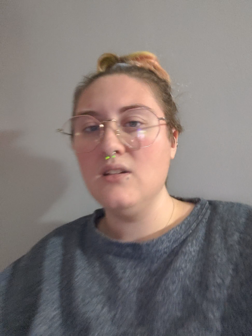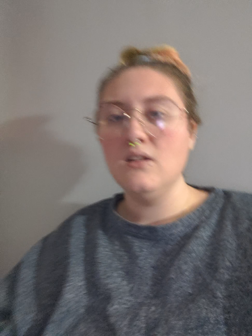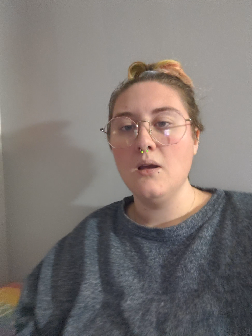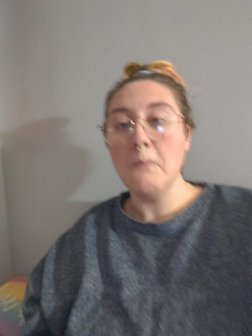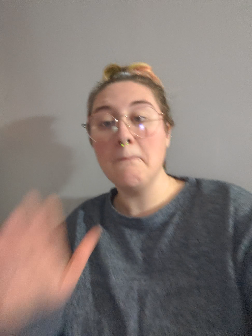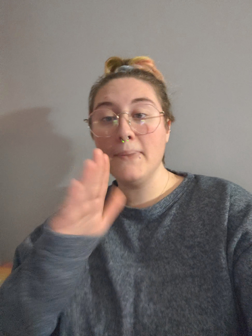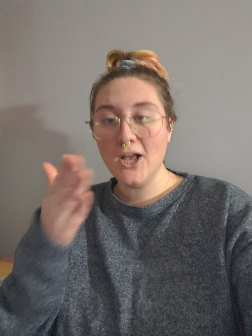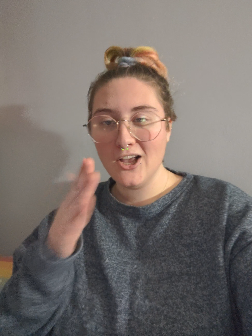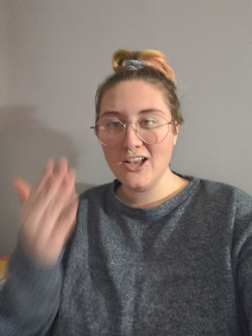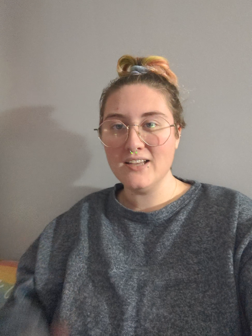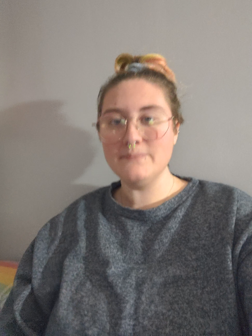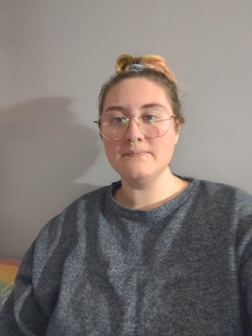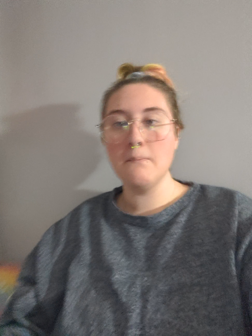book